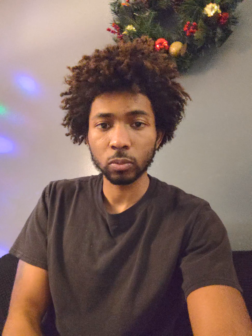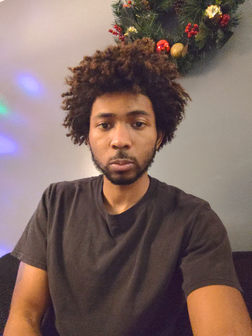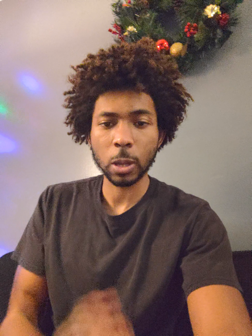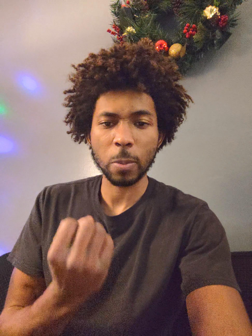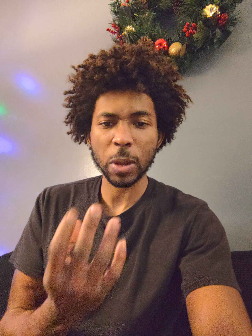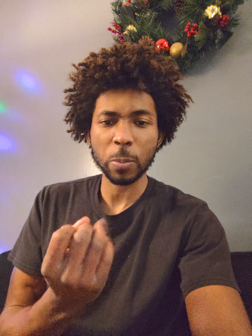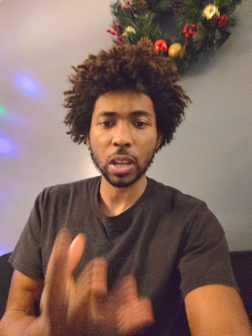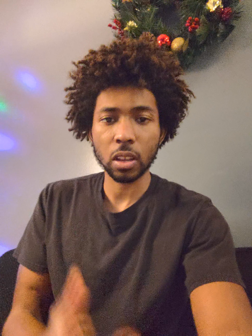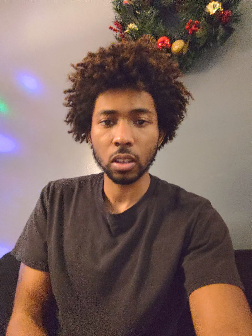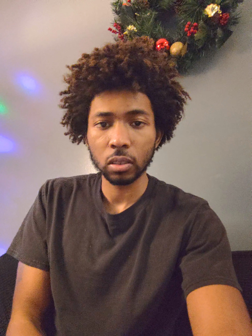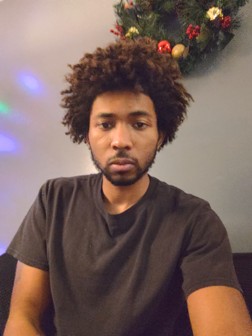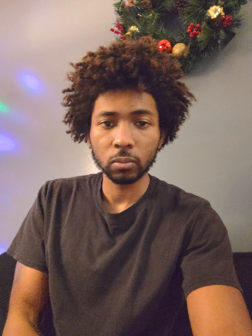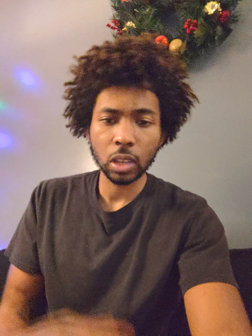many